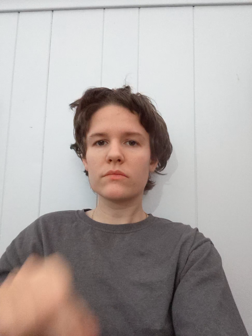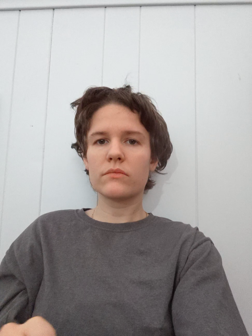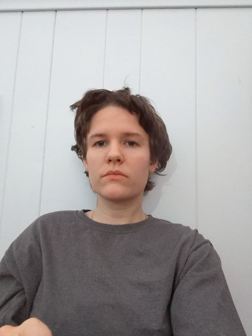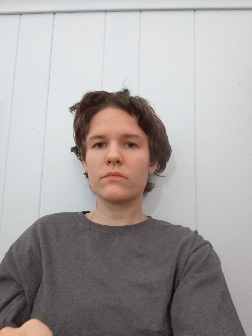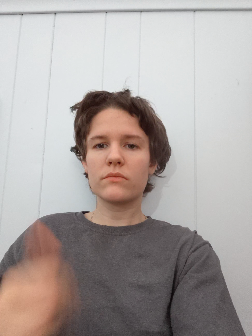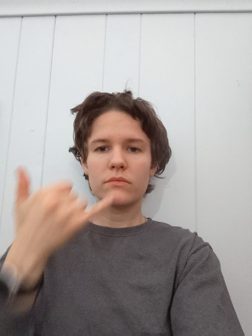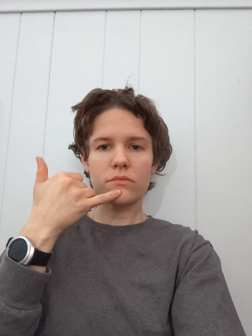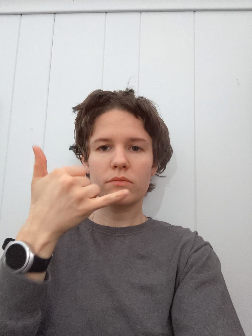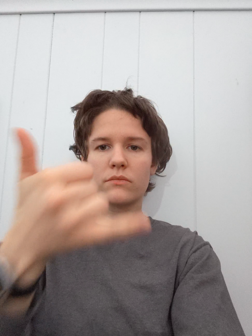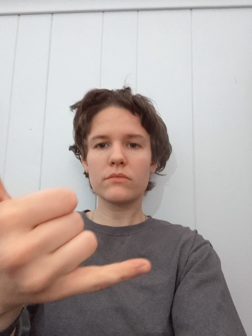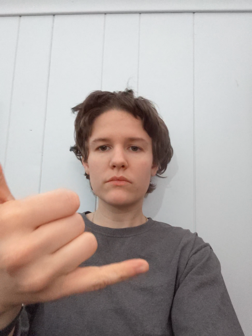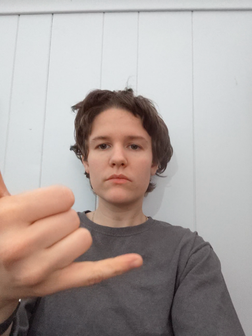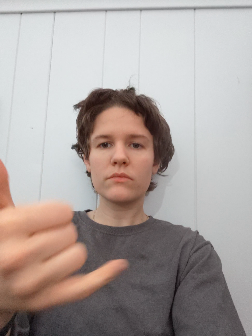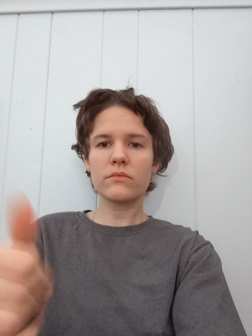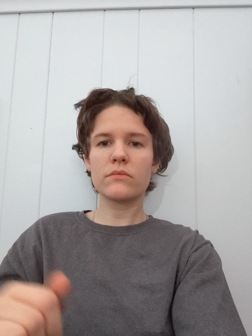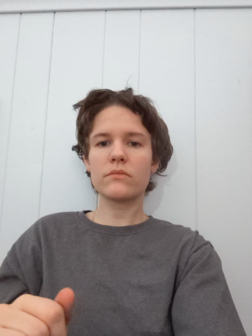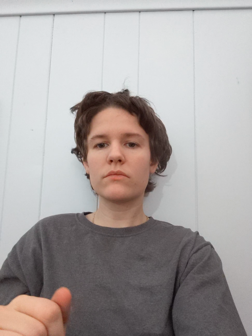call on the phone